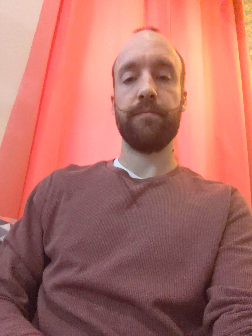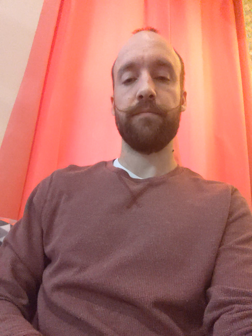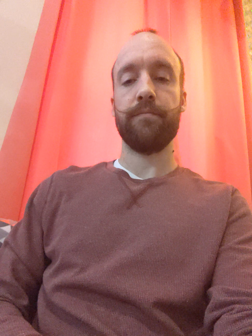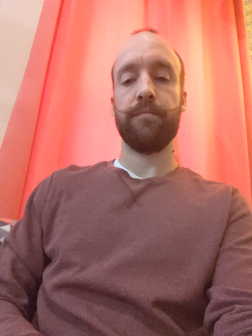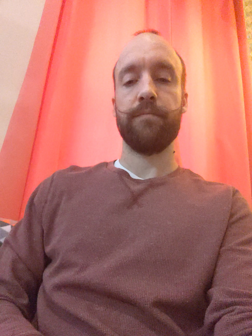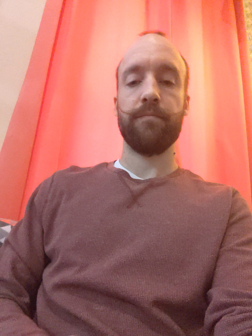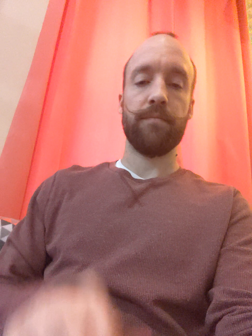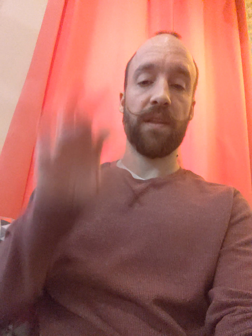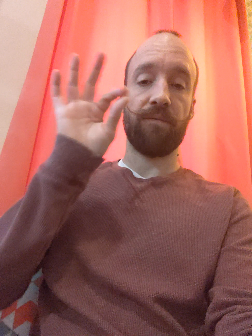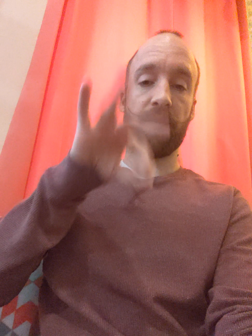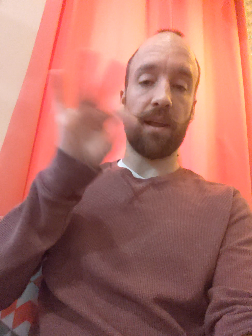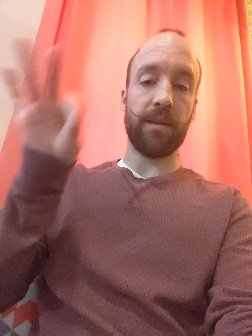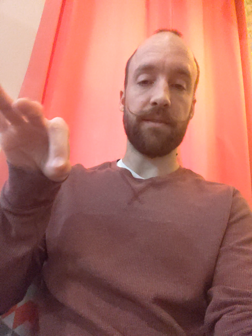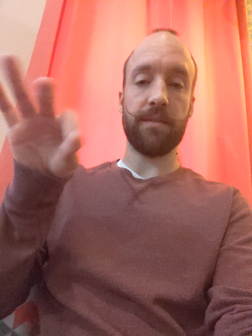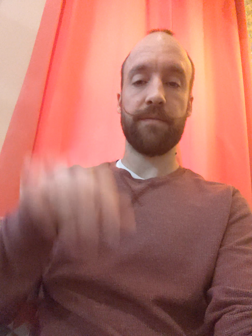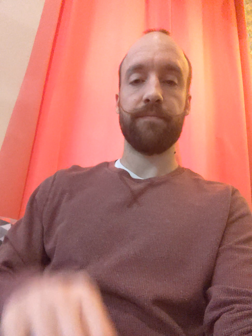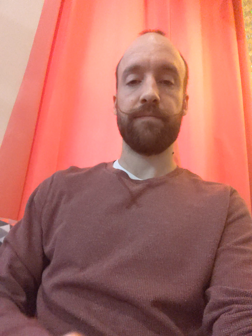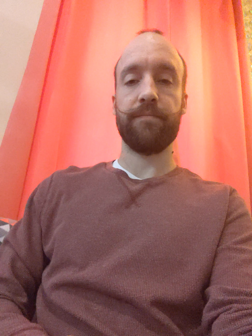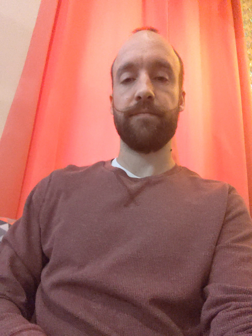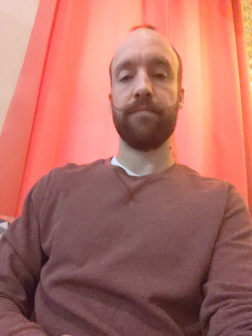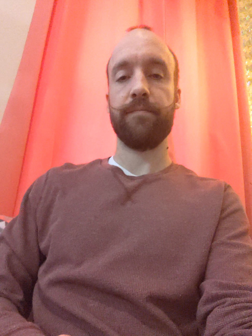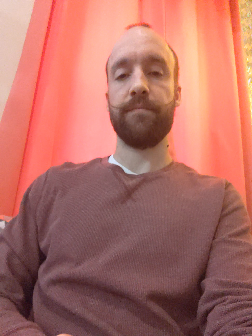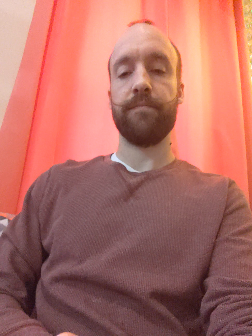french fries